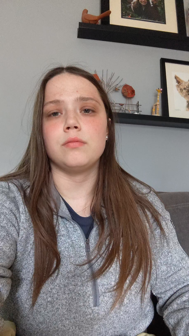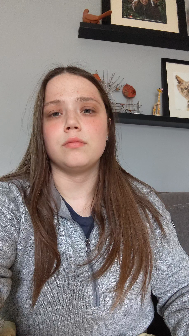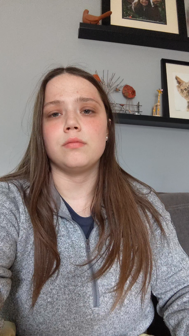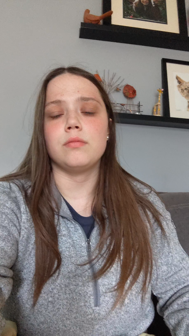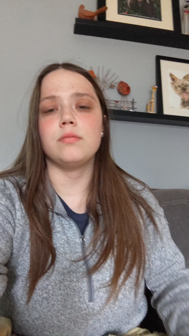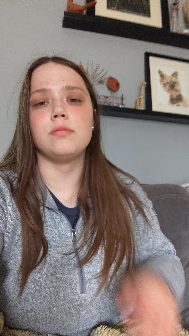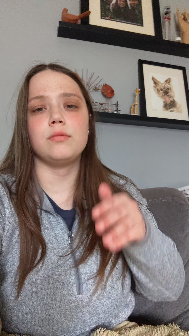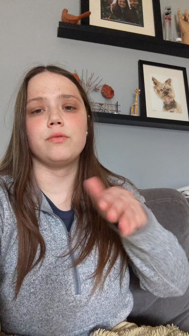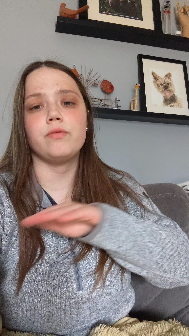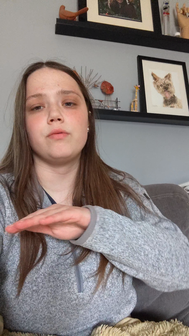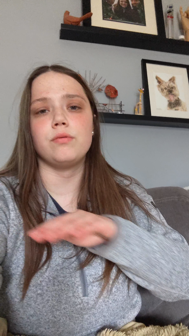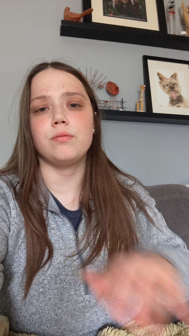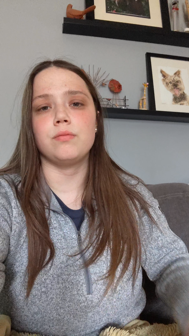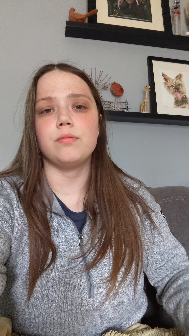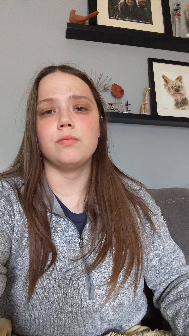cover